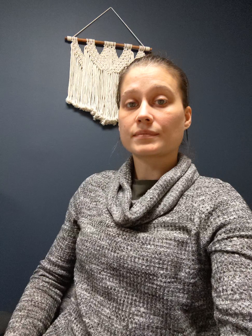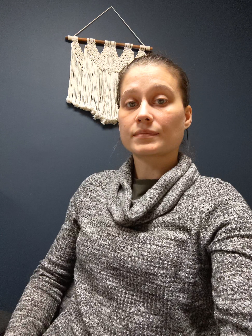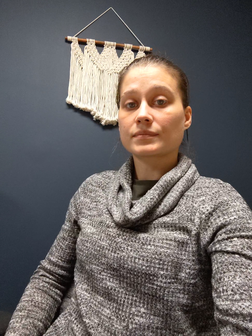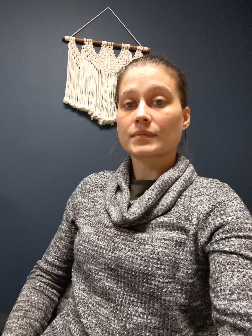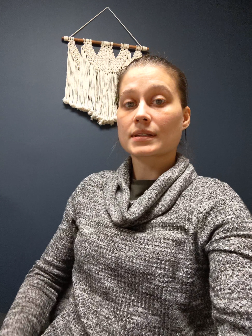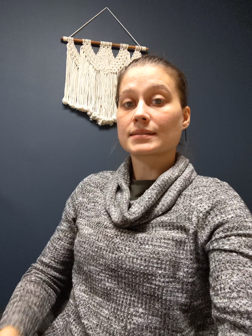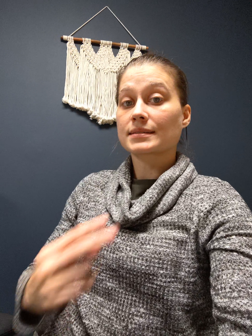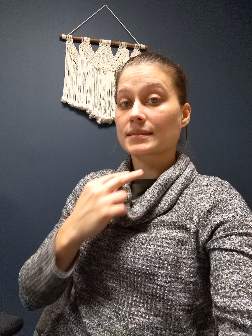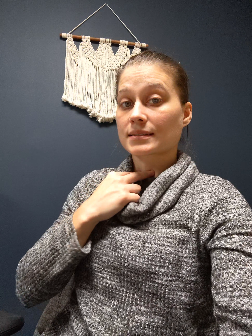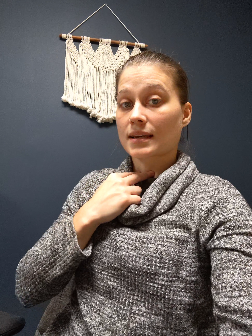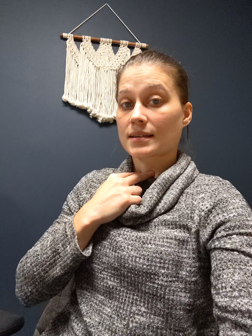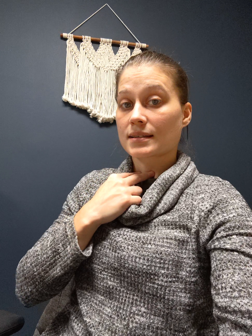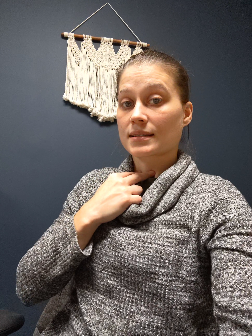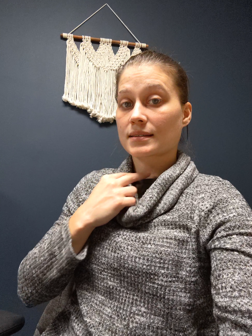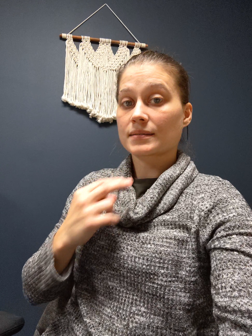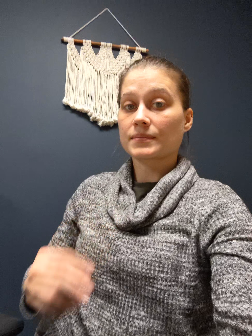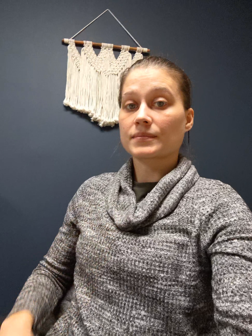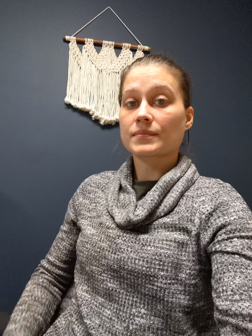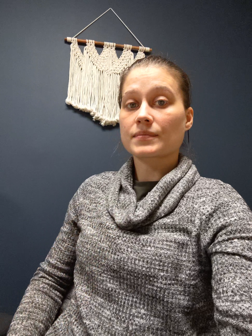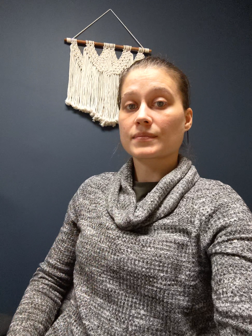stuck